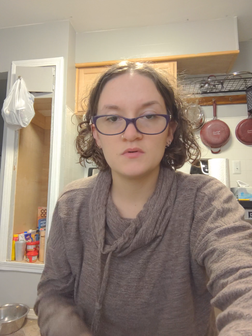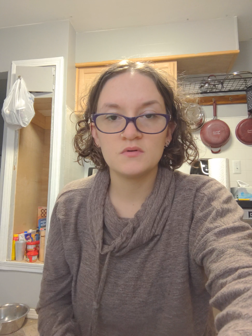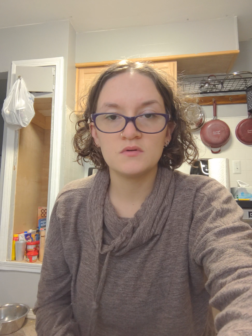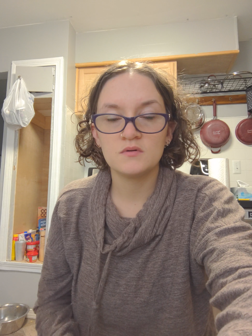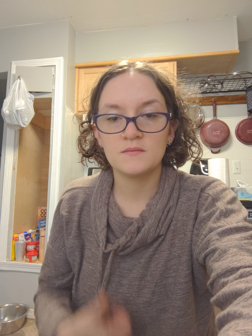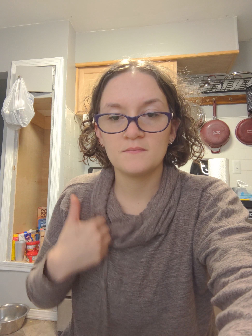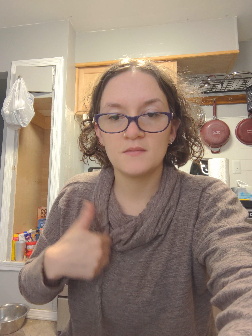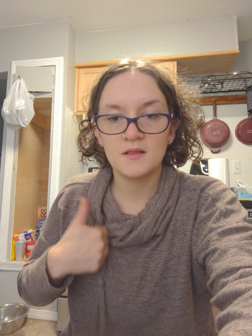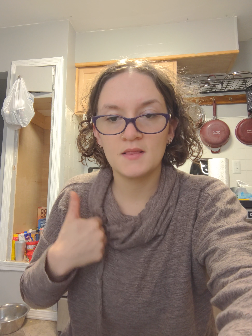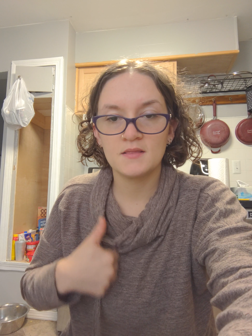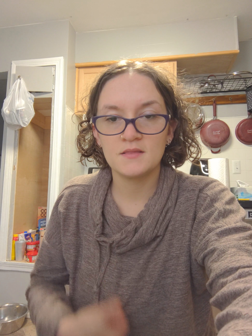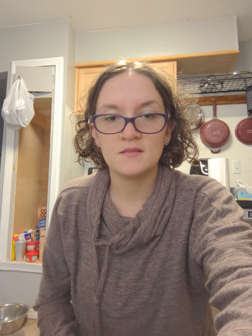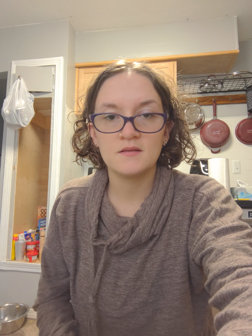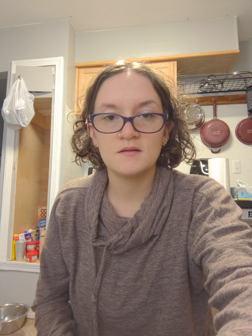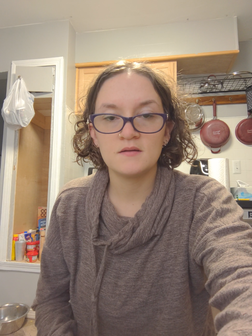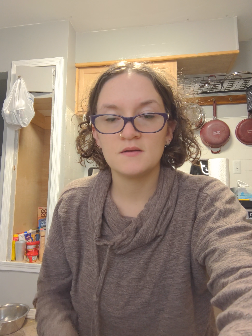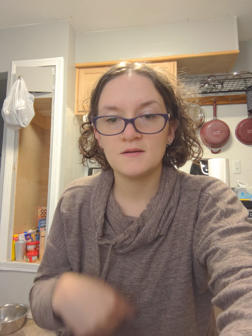bath